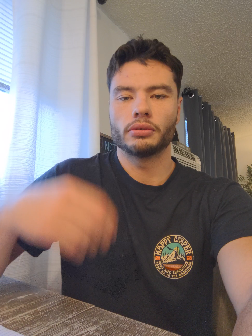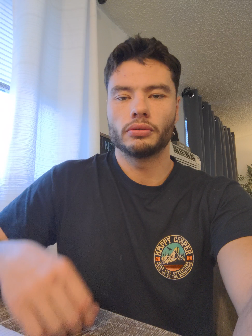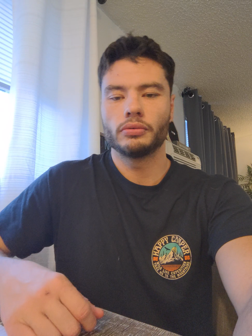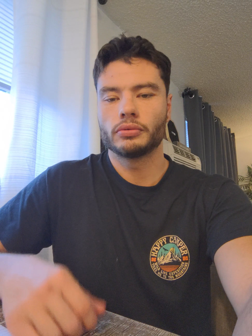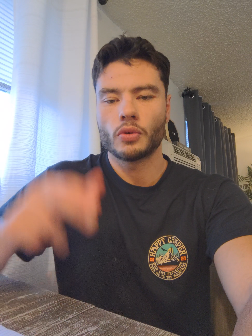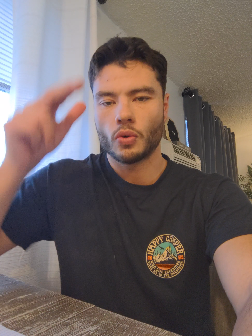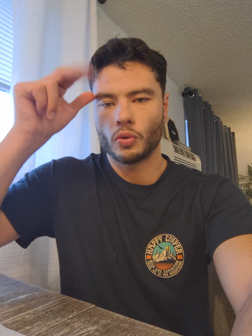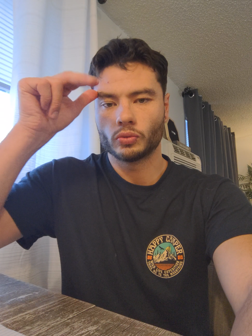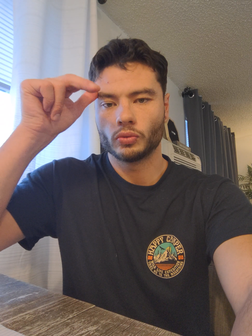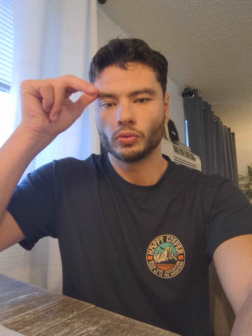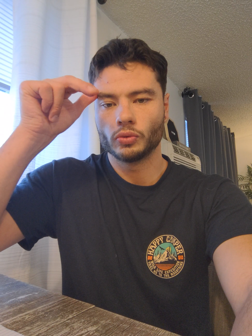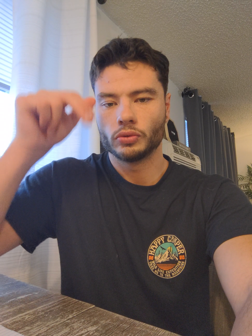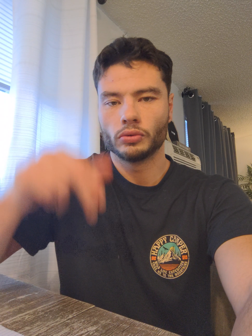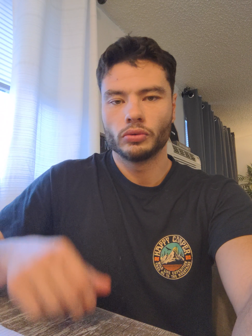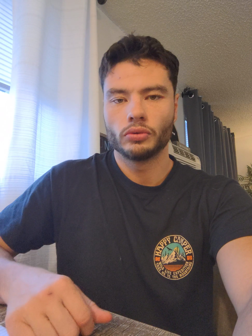horse